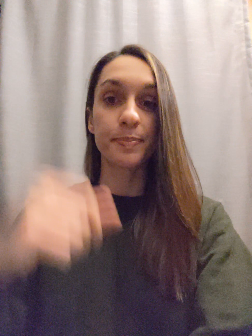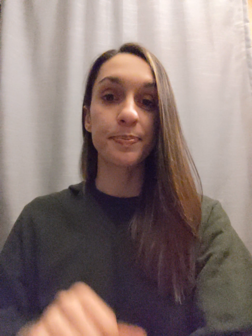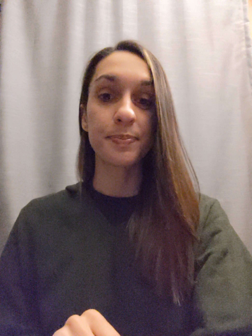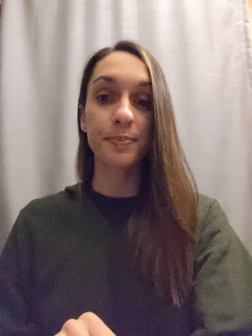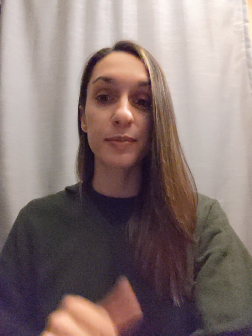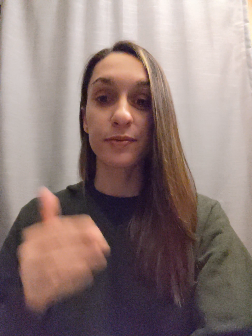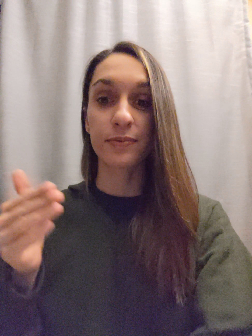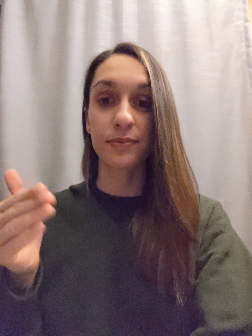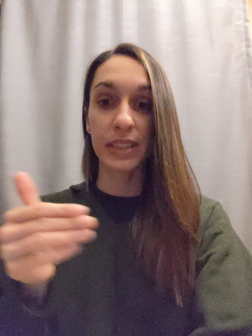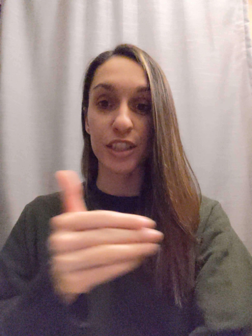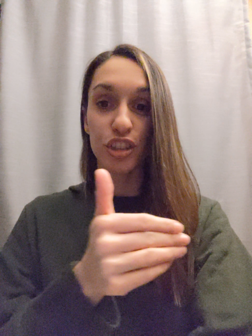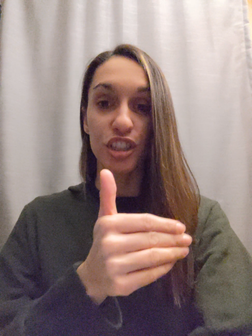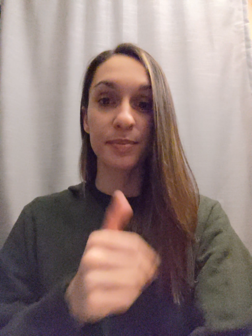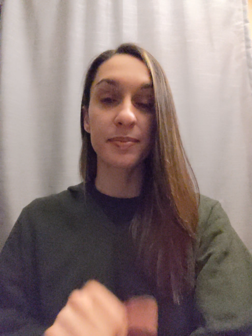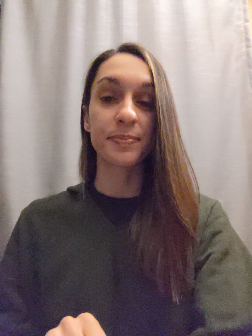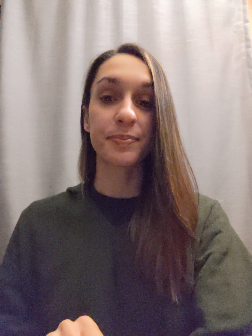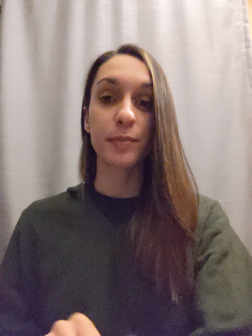fish